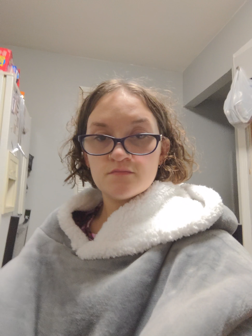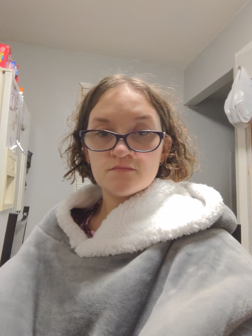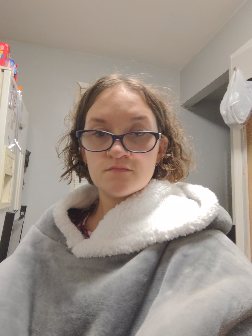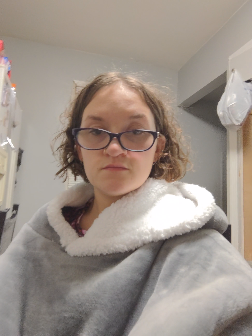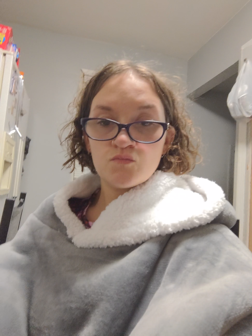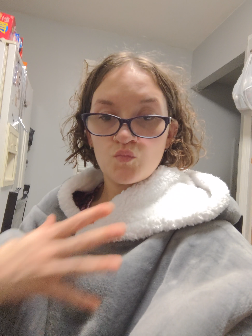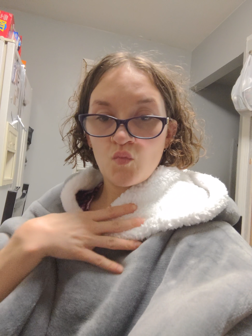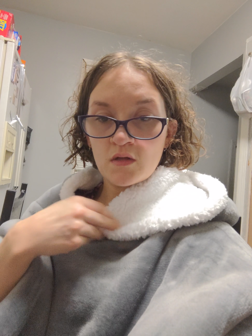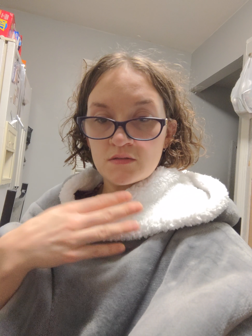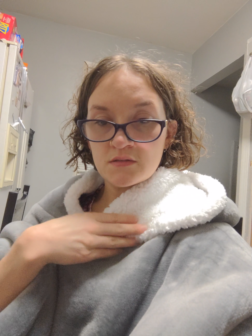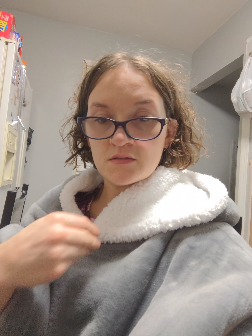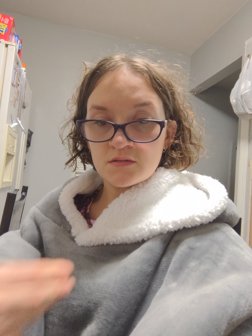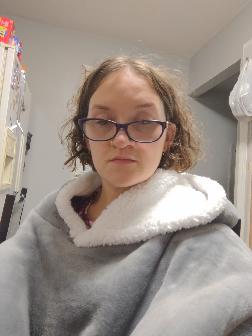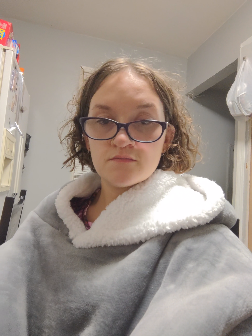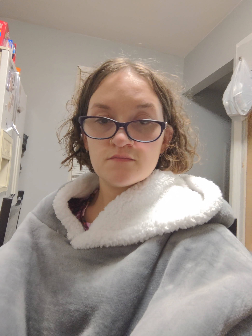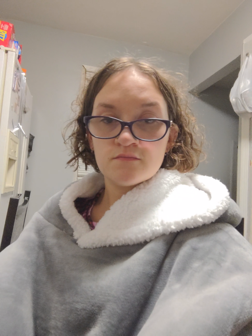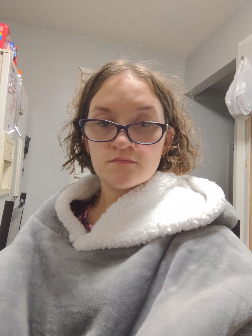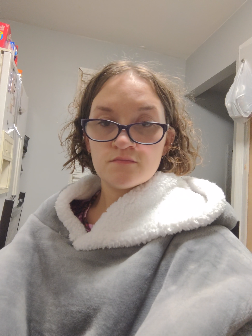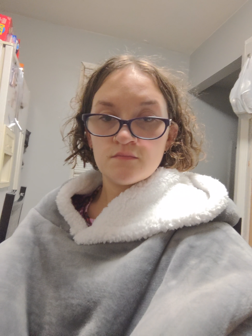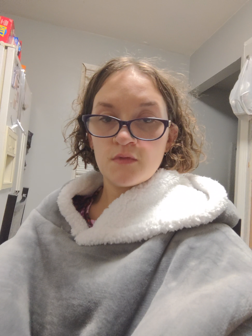white